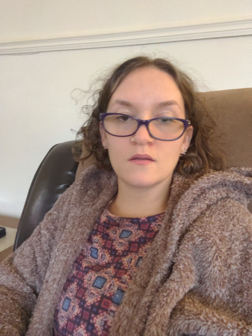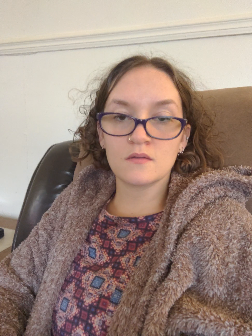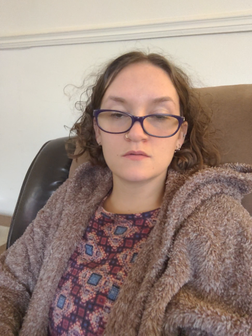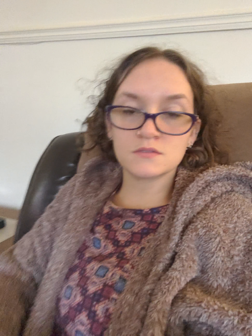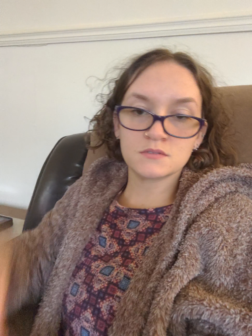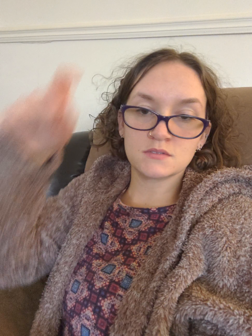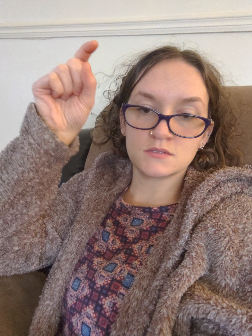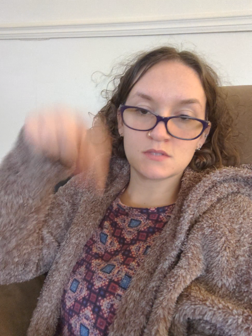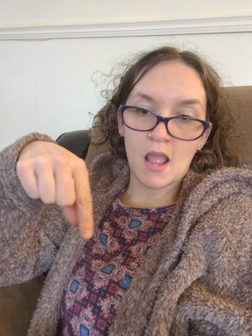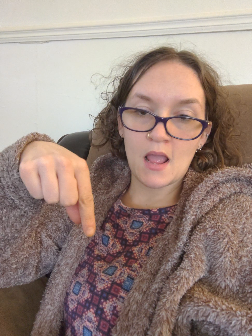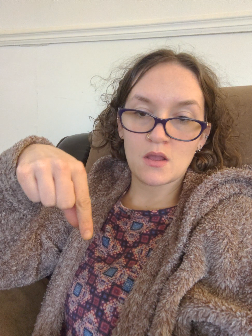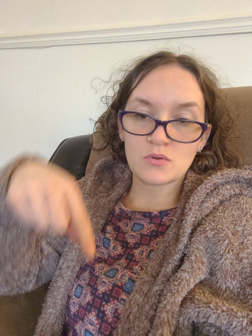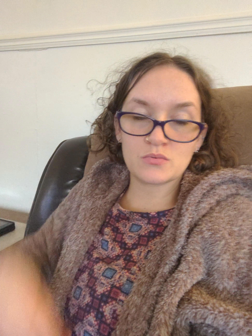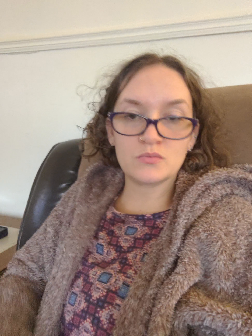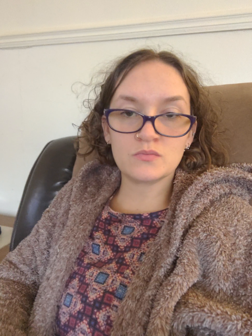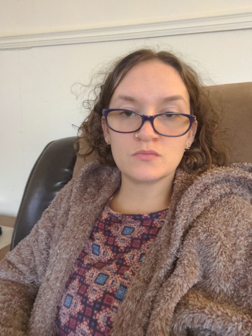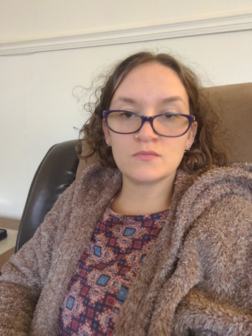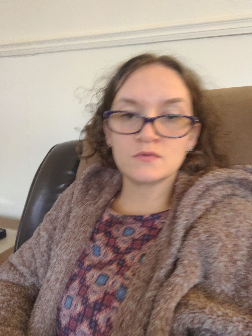down